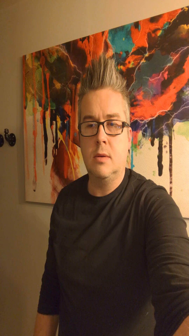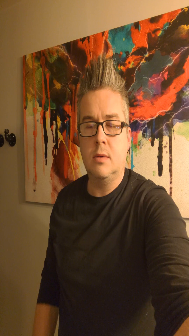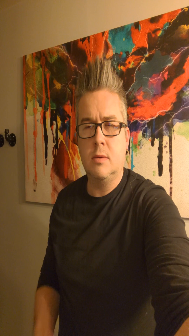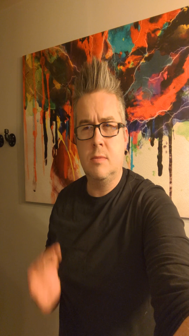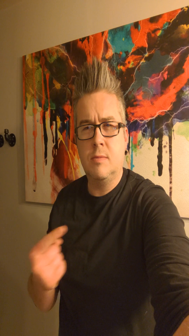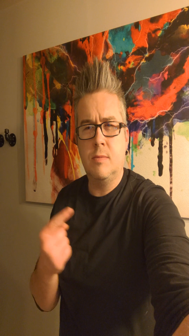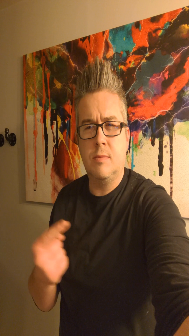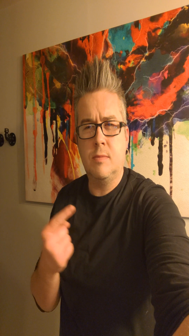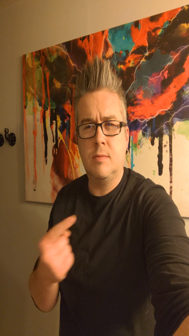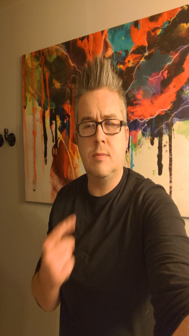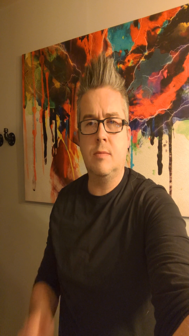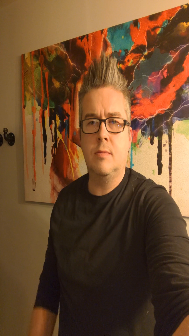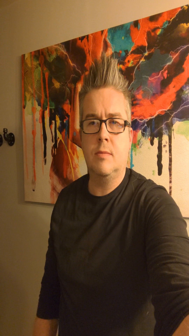owie